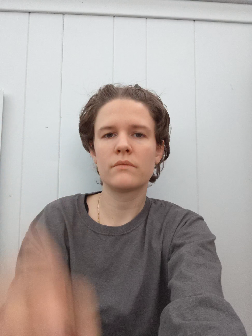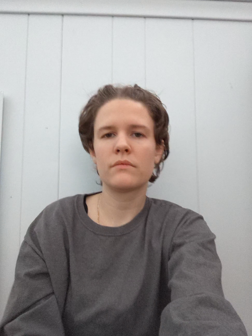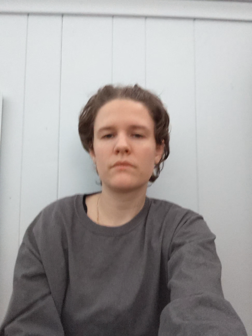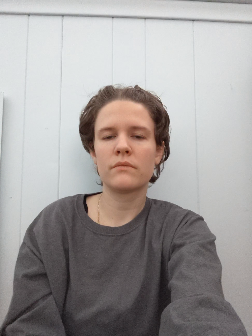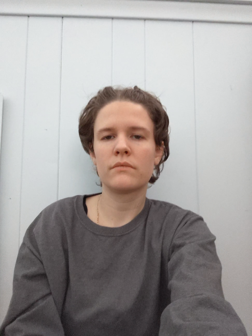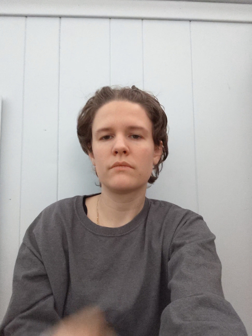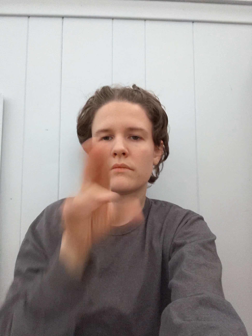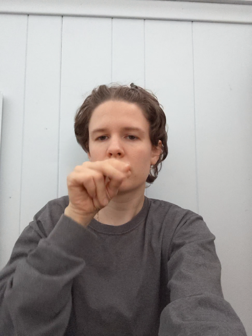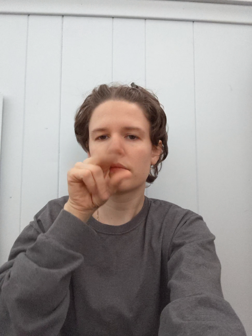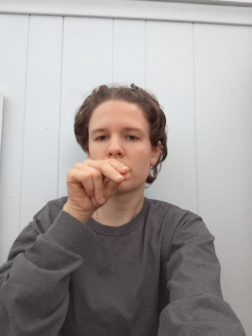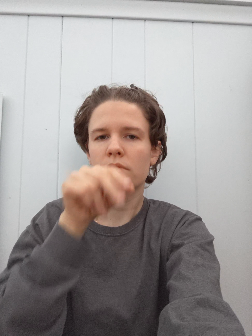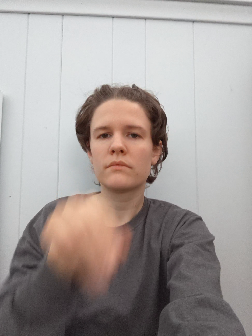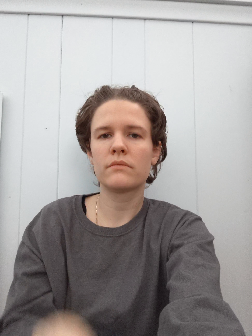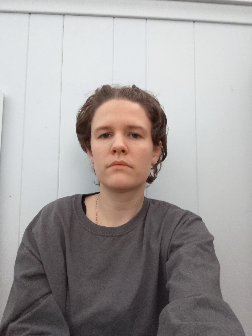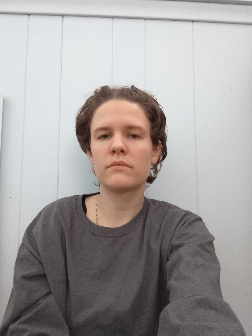duck